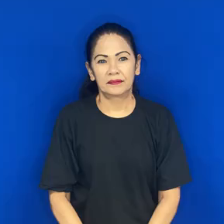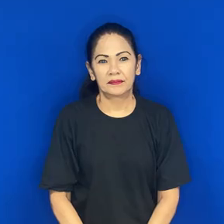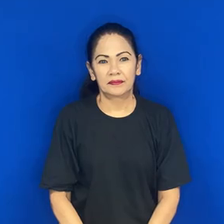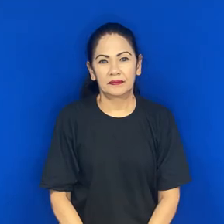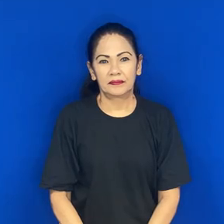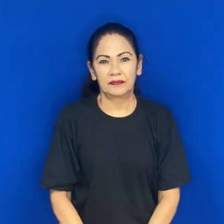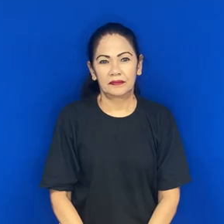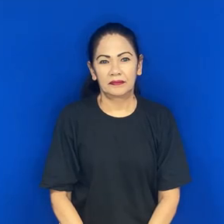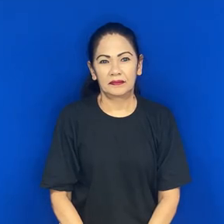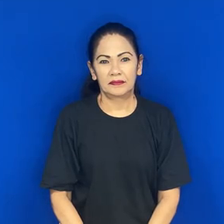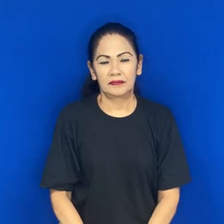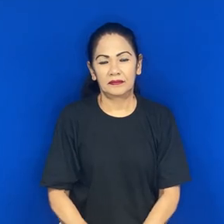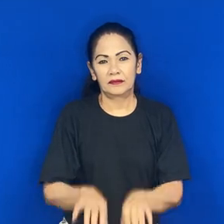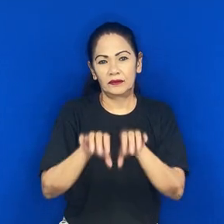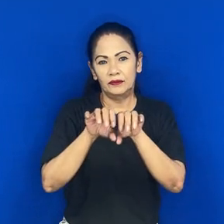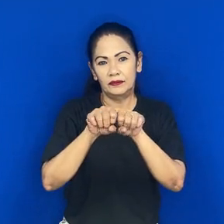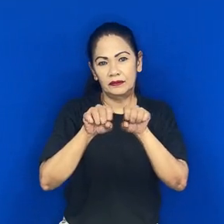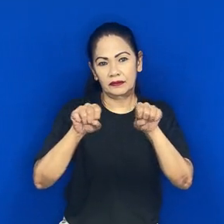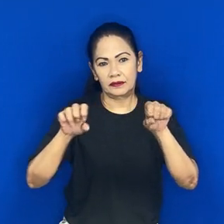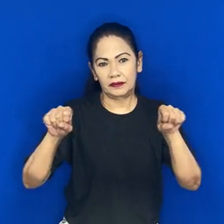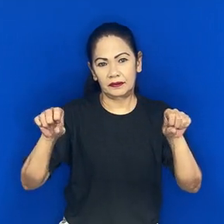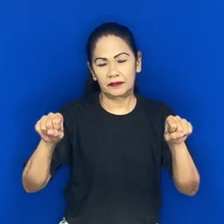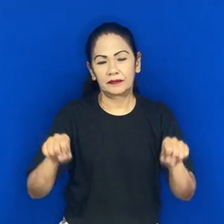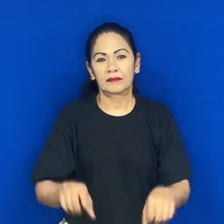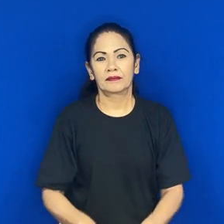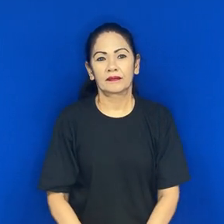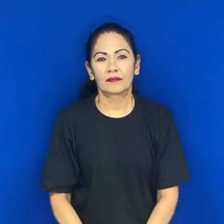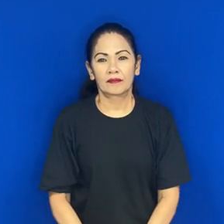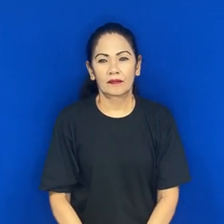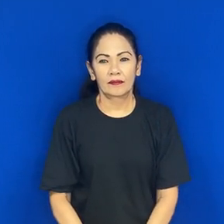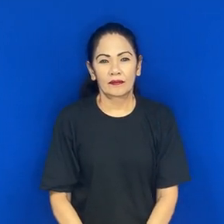longanisa